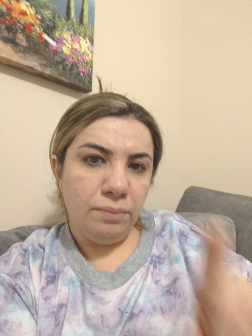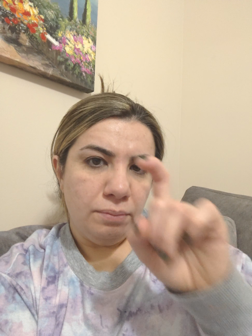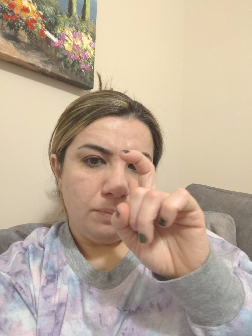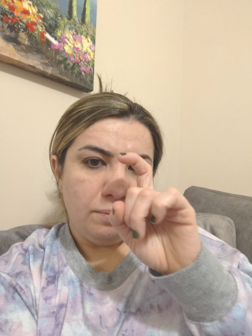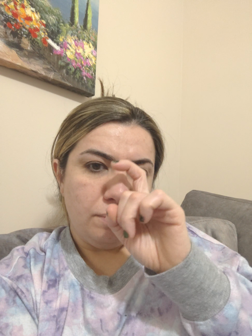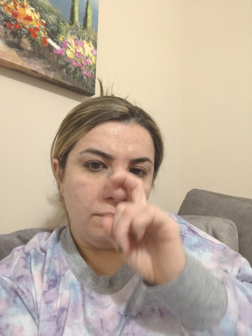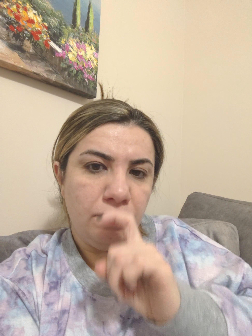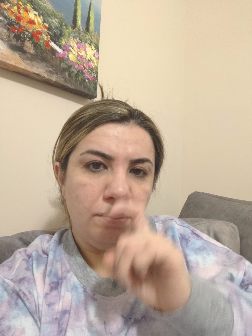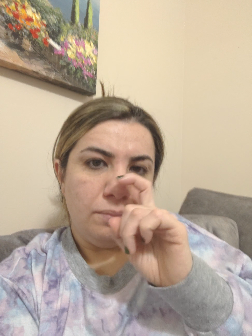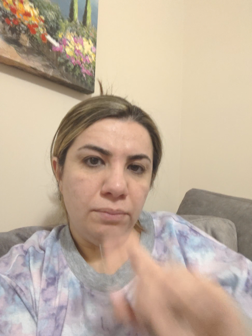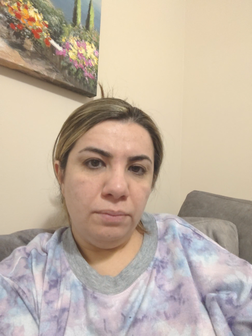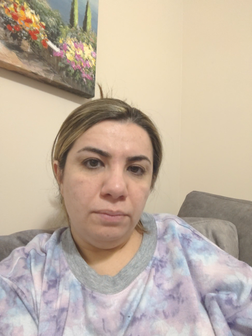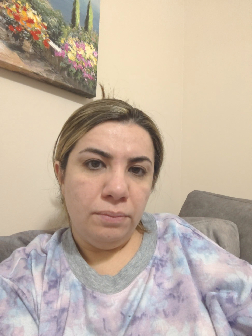doll